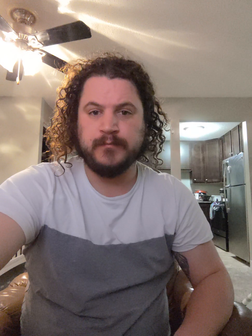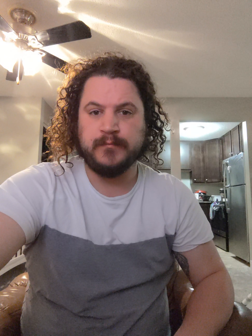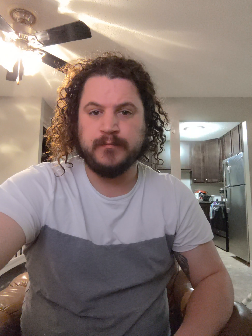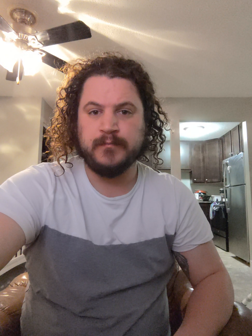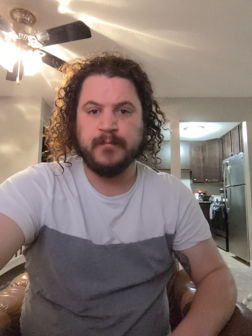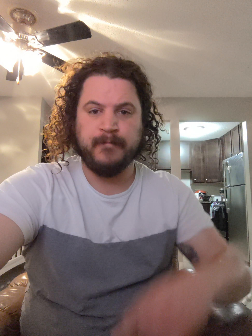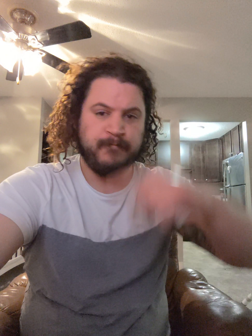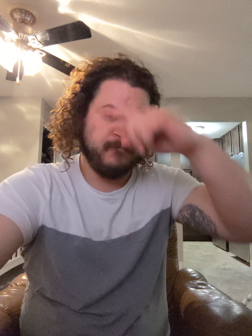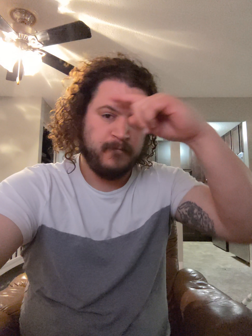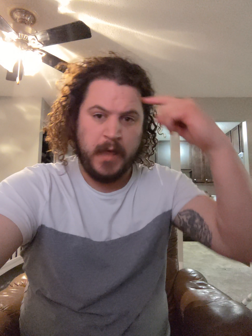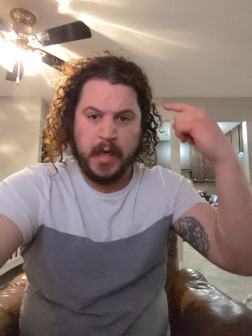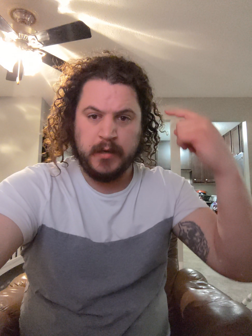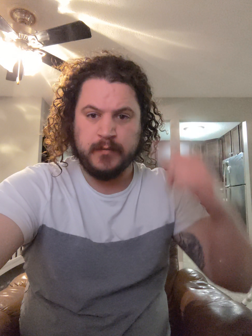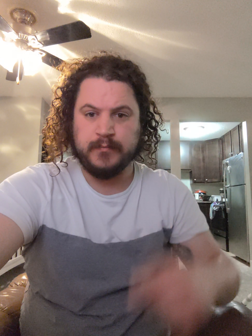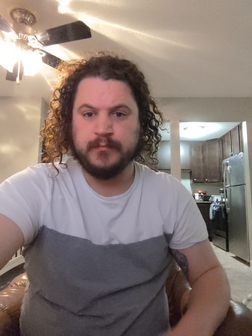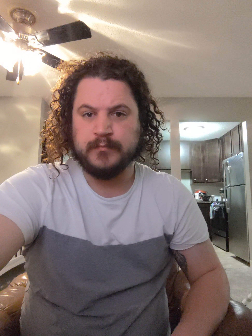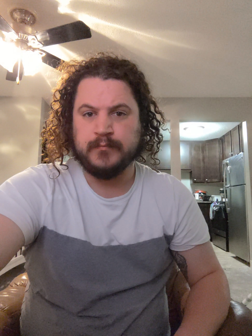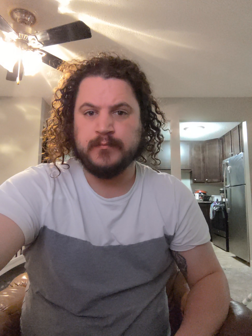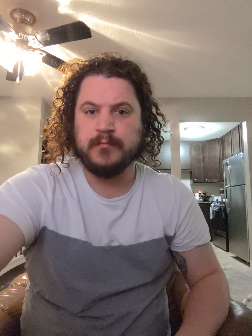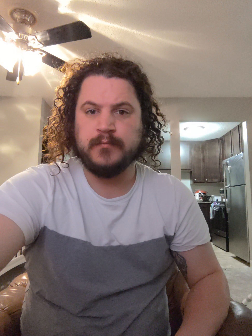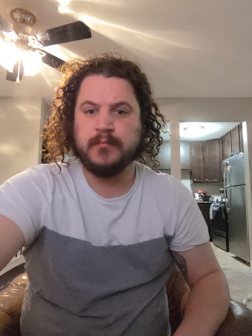black